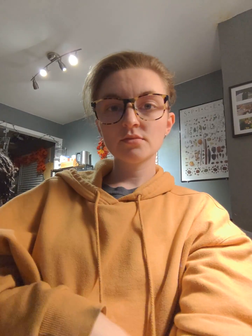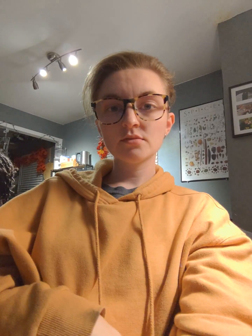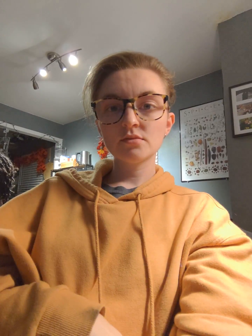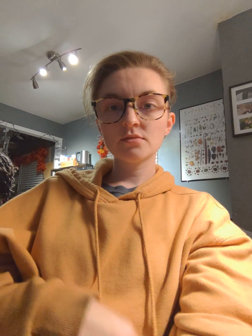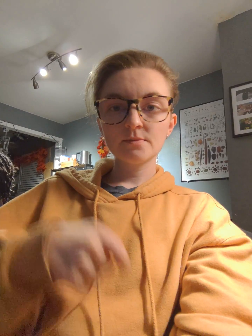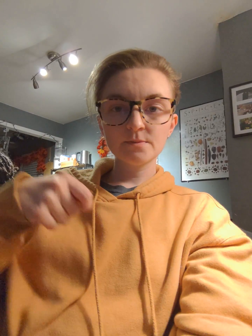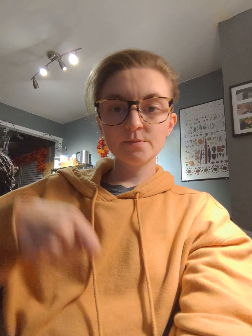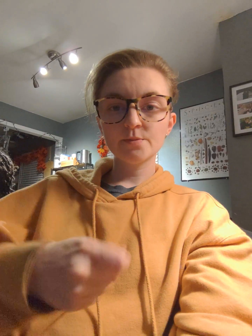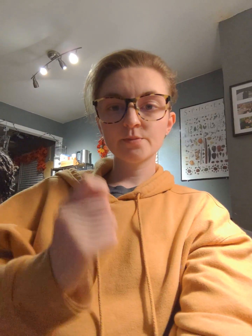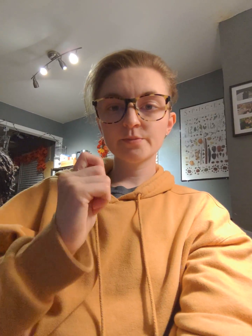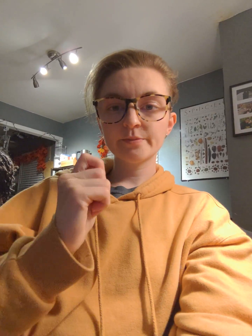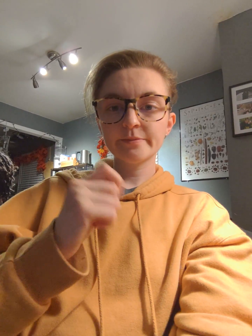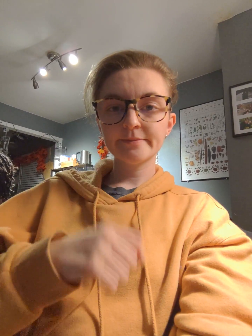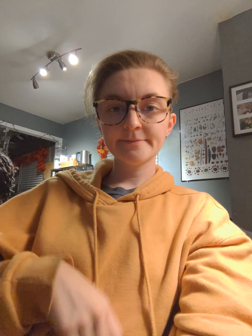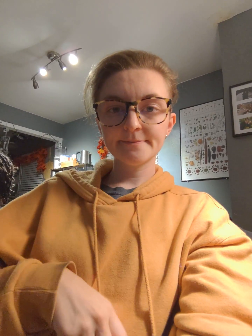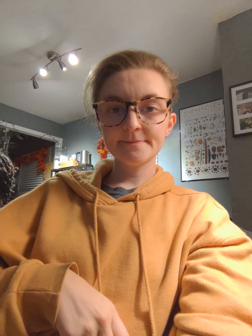shovel